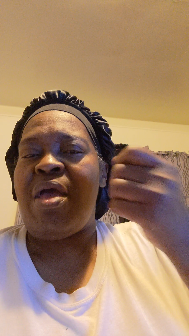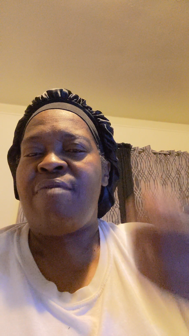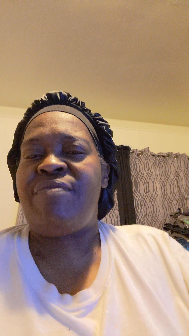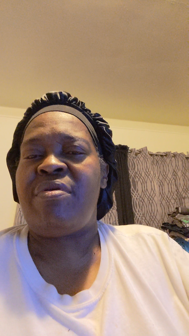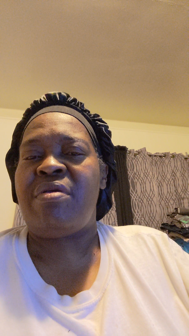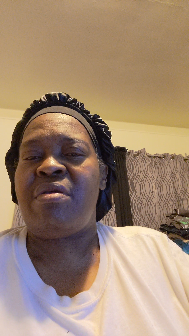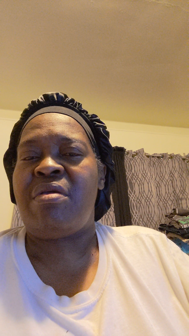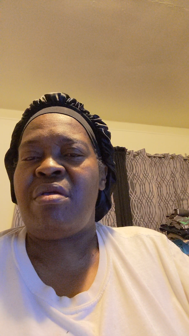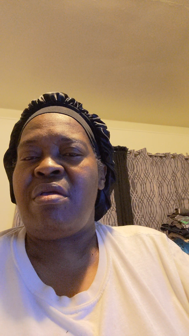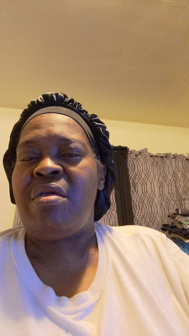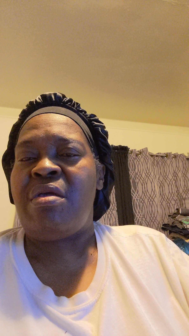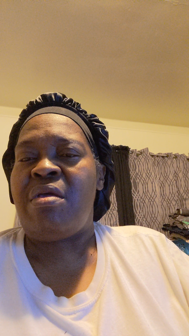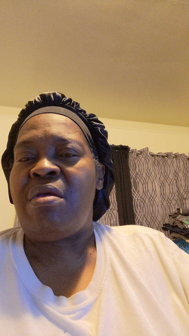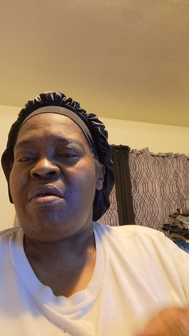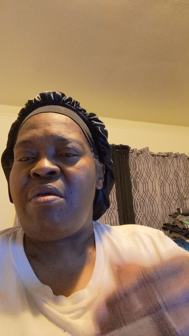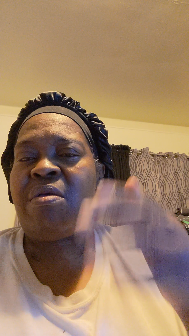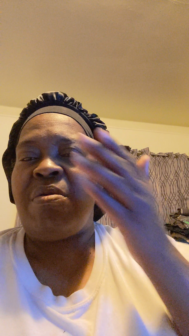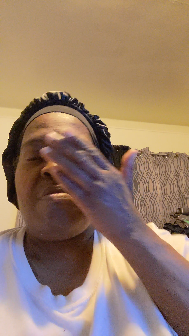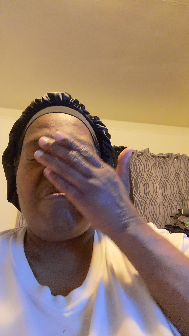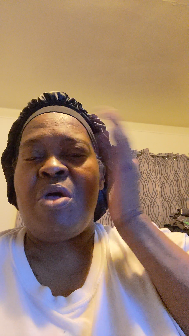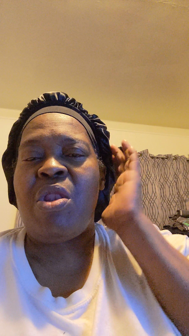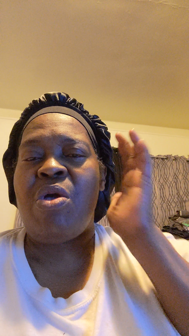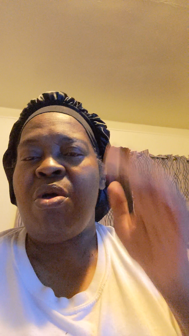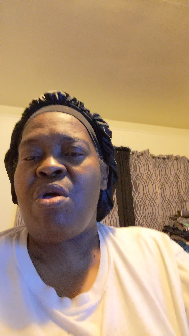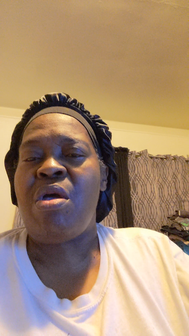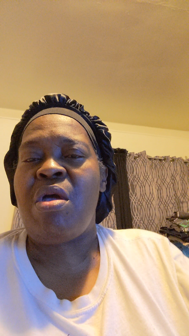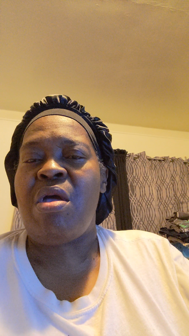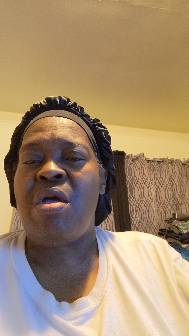peekaboo